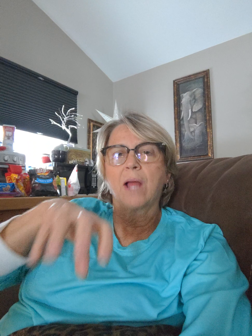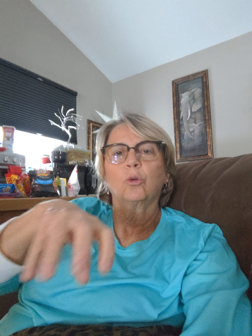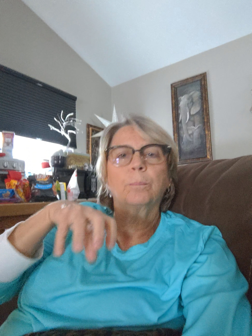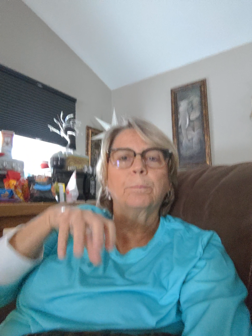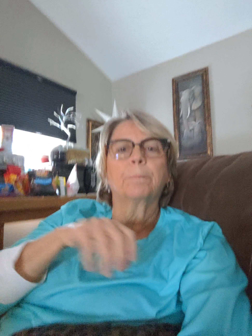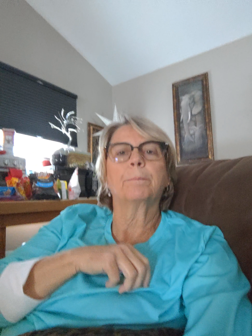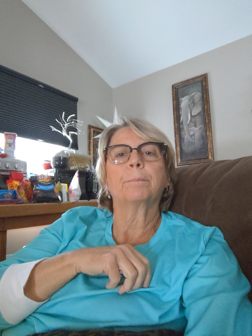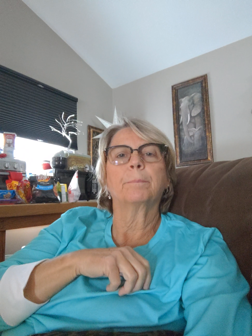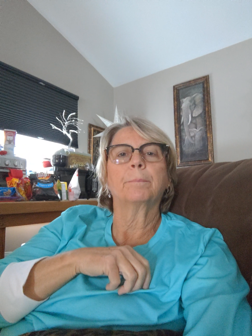vacuum